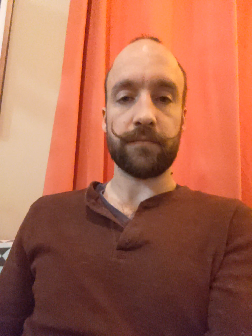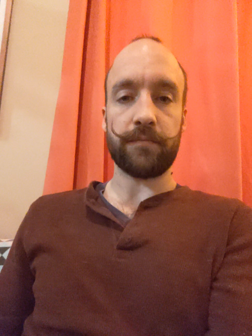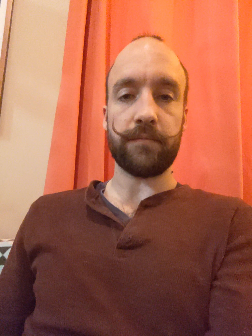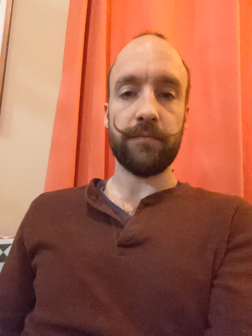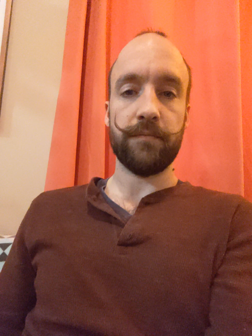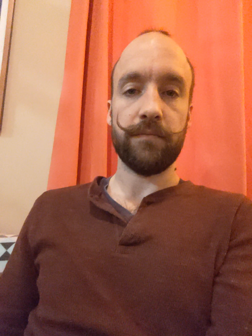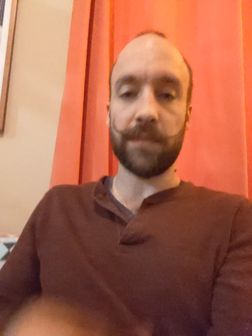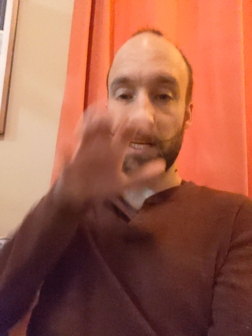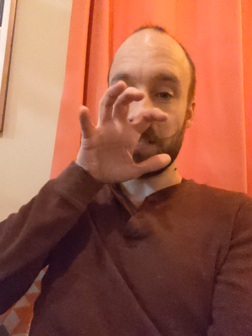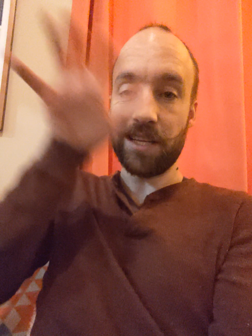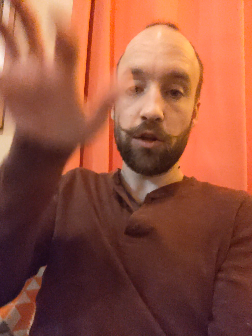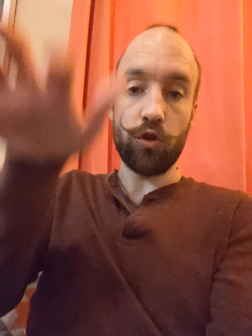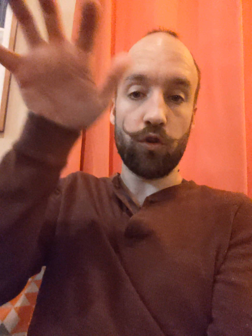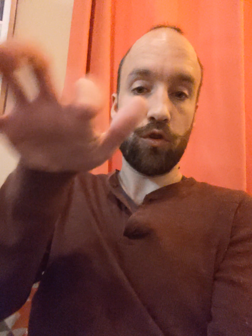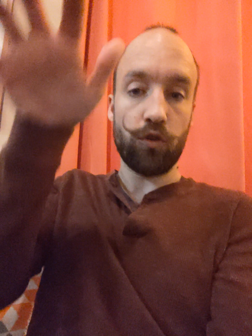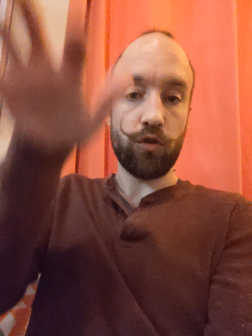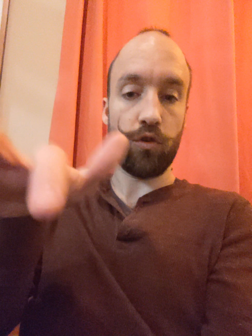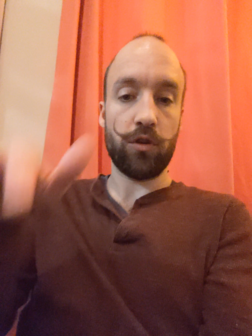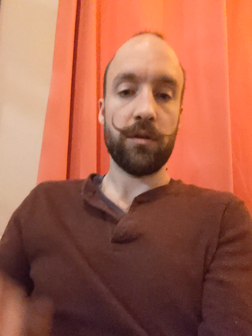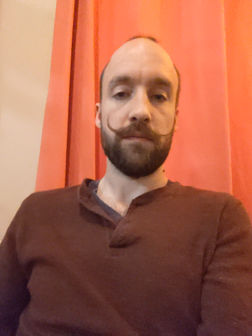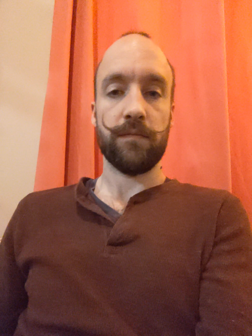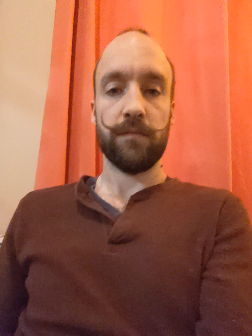alligator